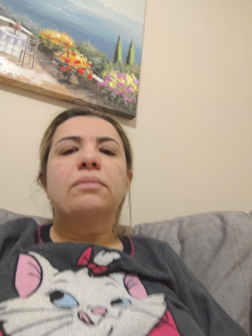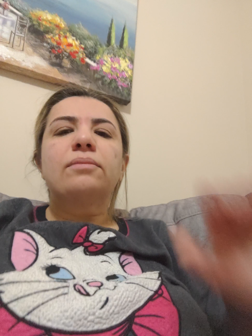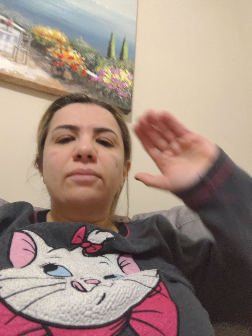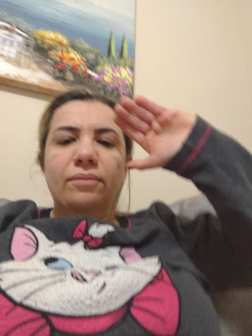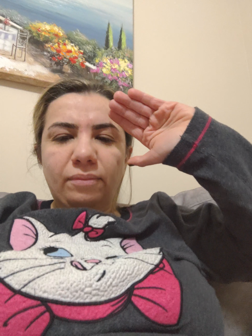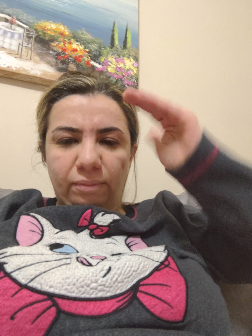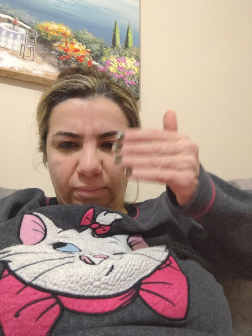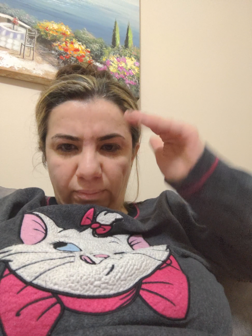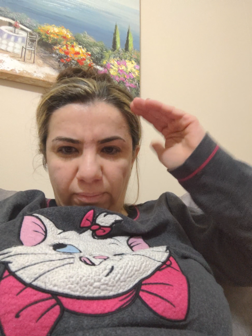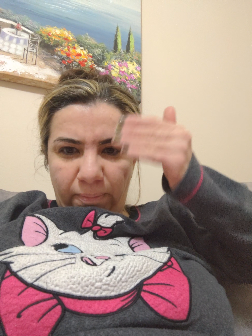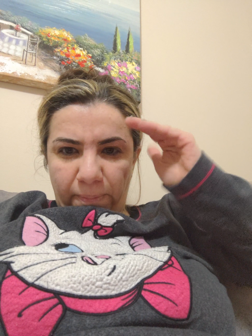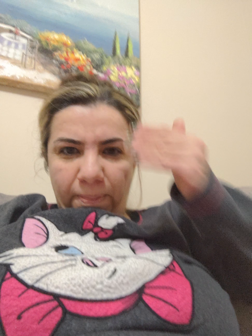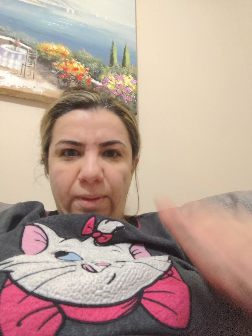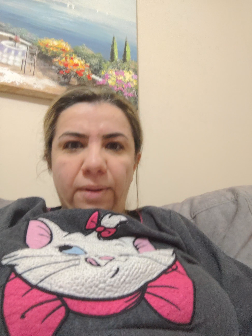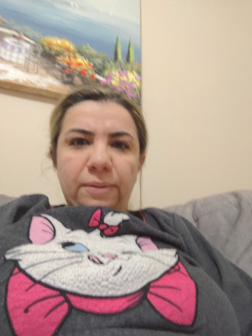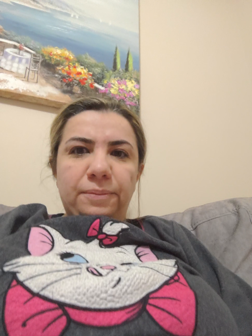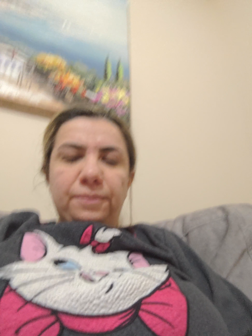sleepy